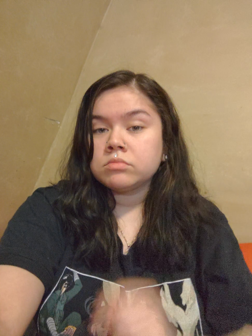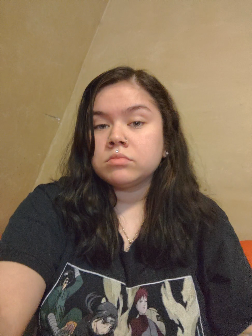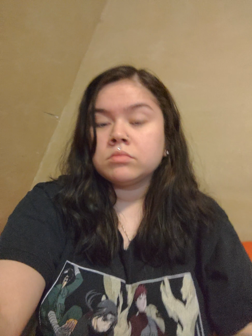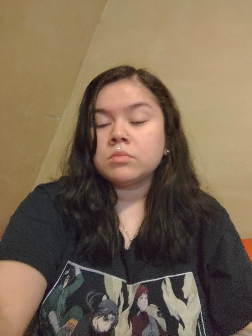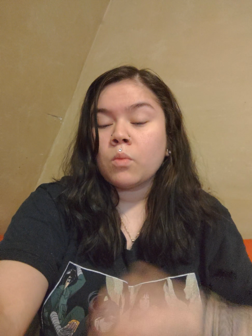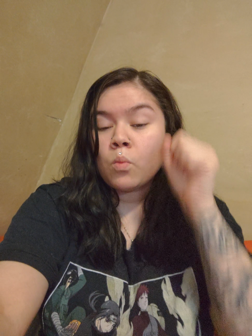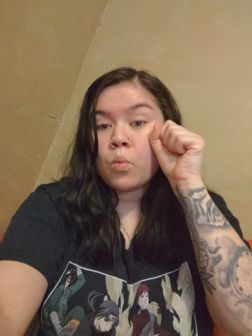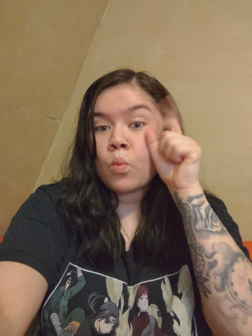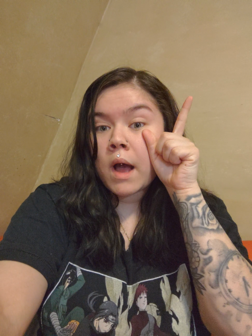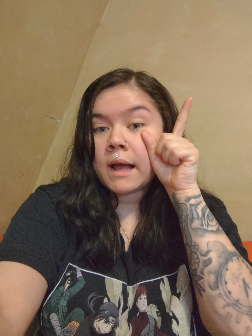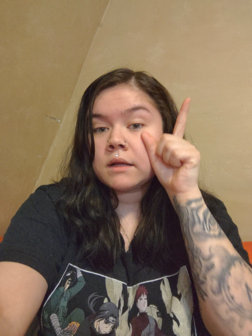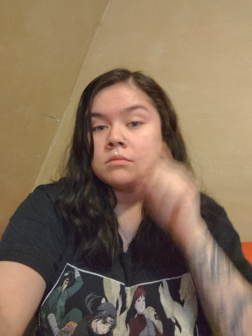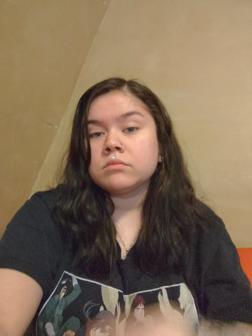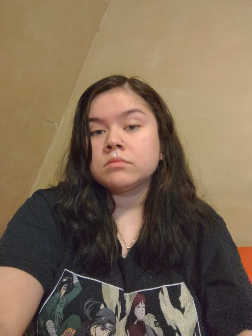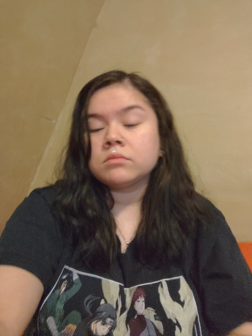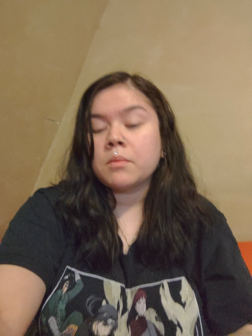wake